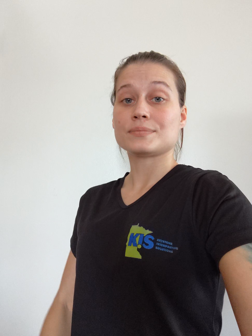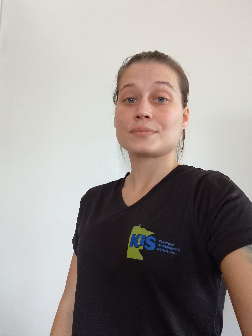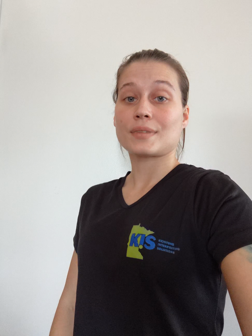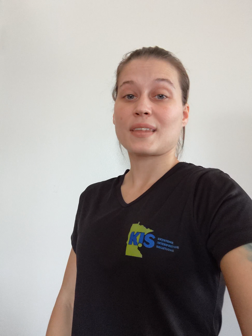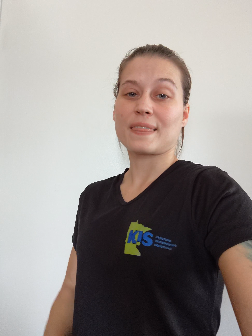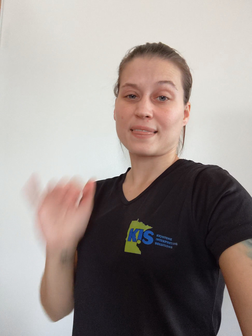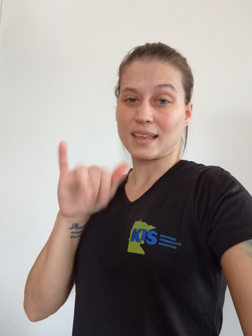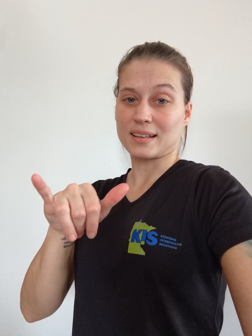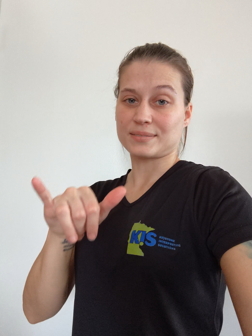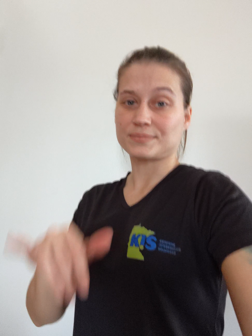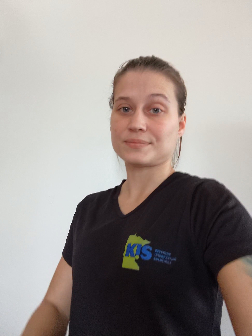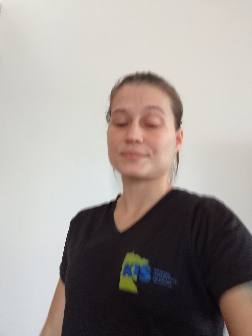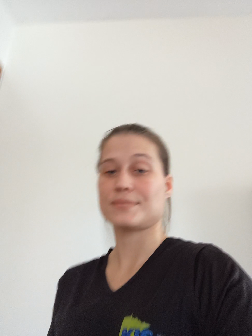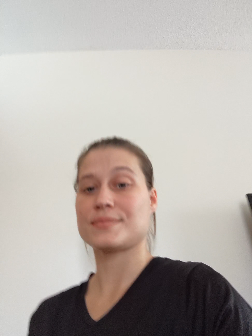that